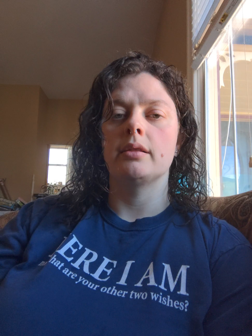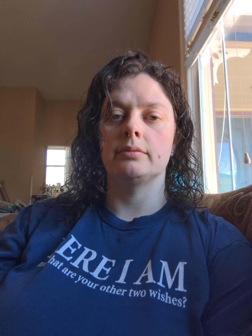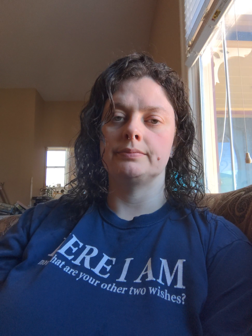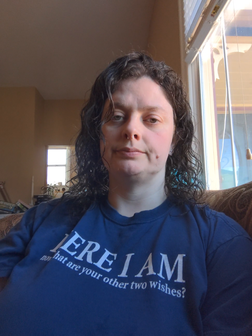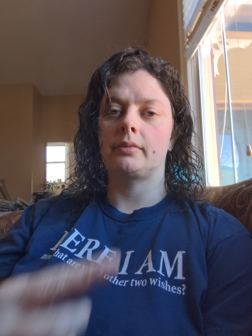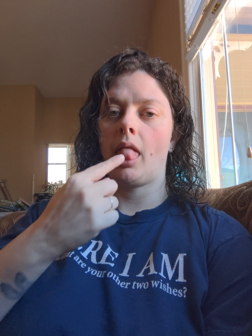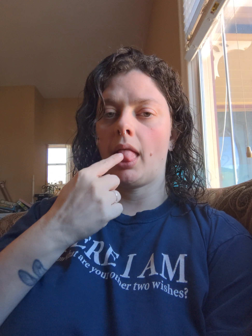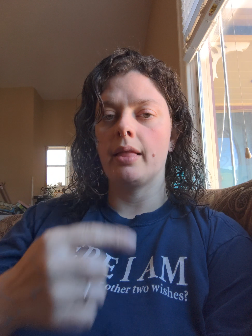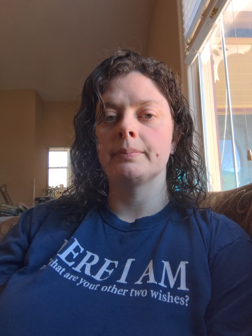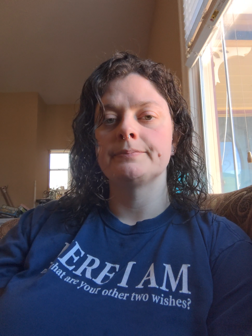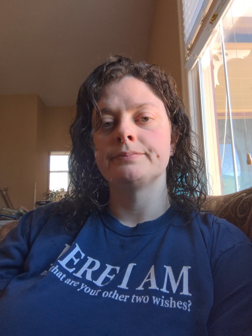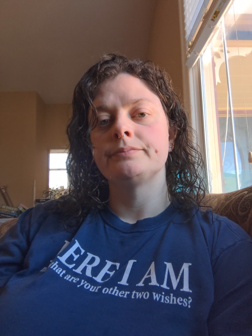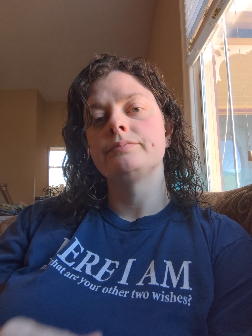tongue